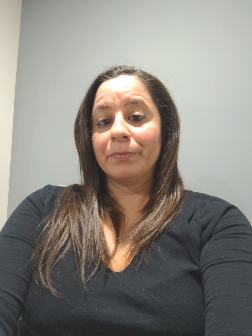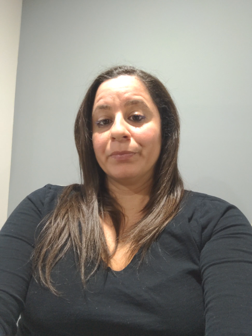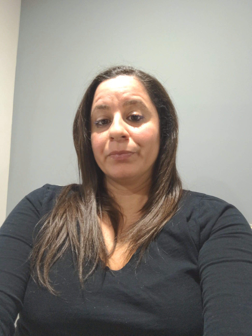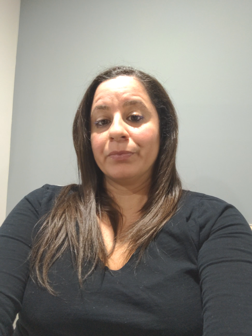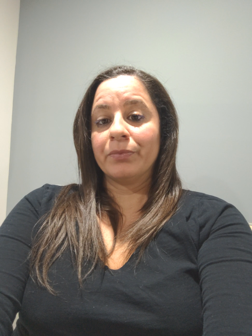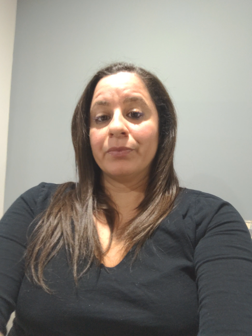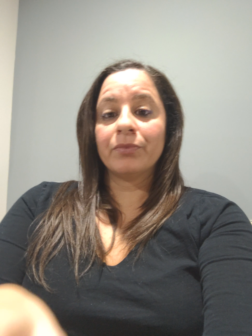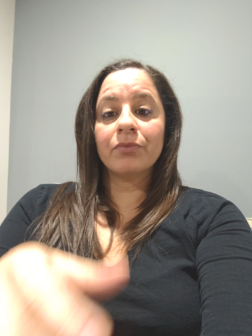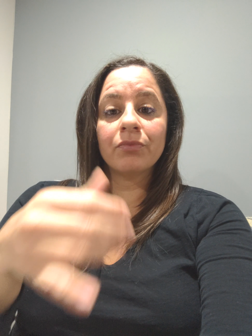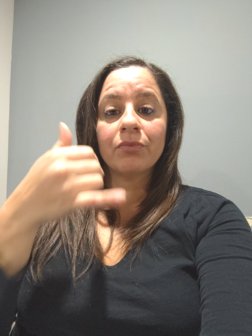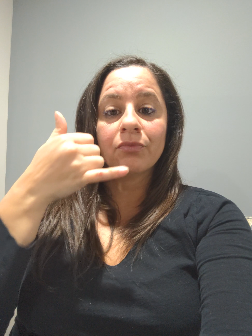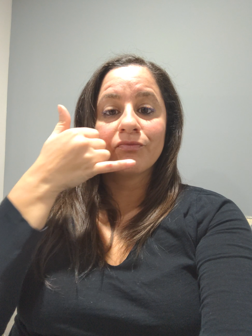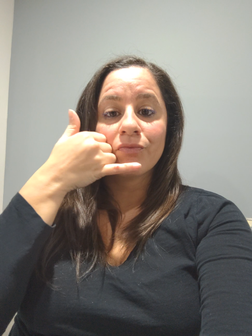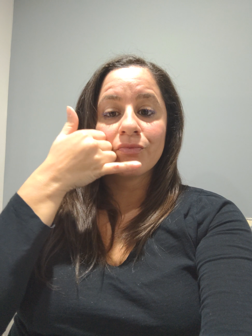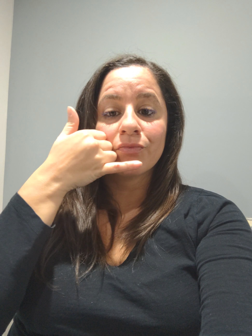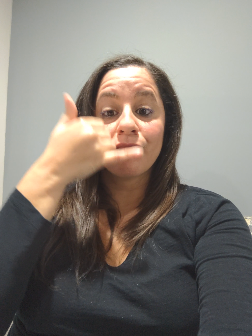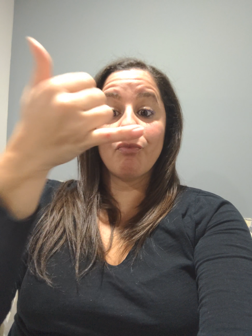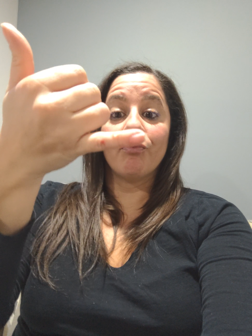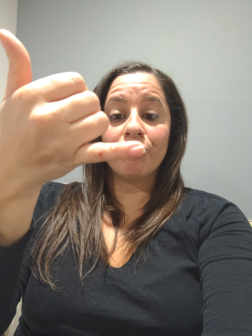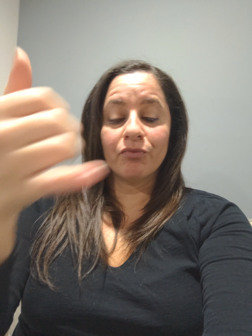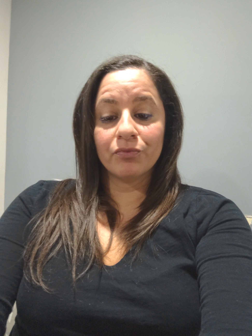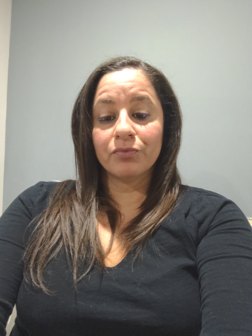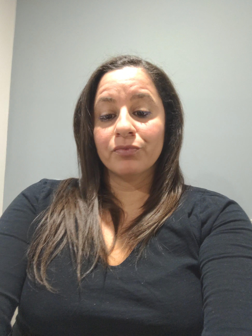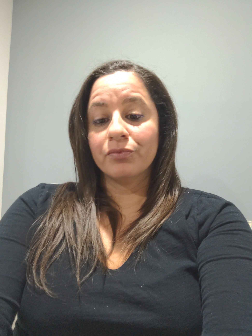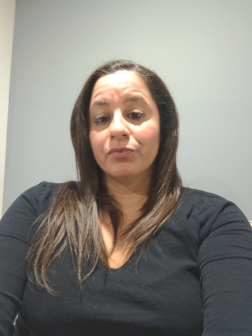call on the phone